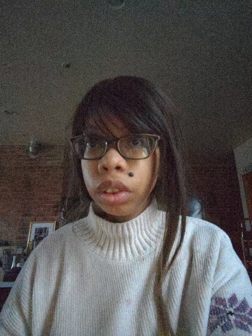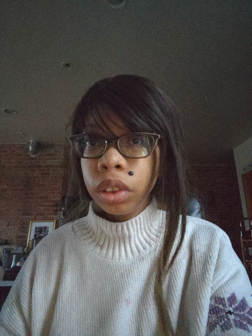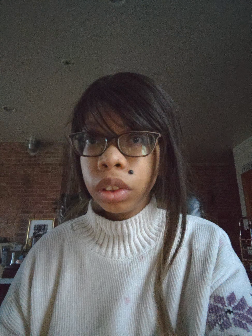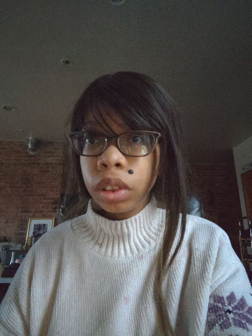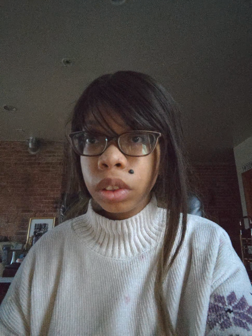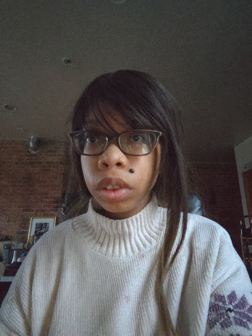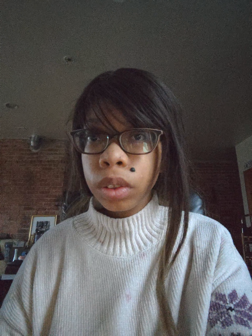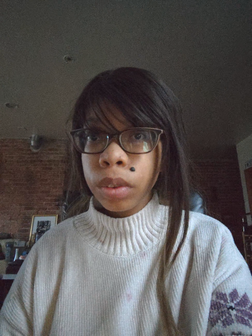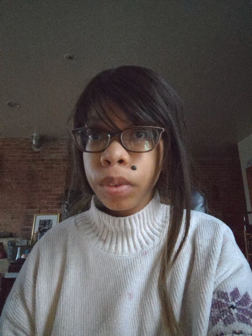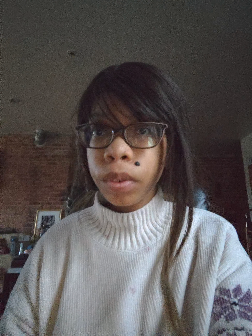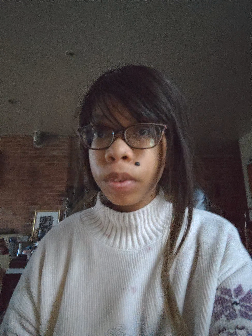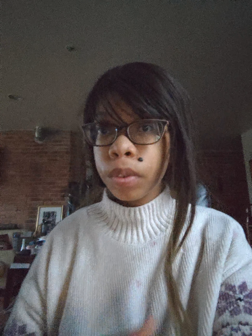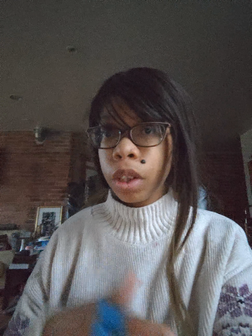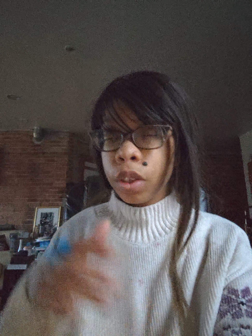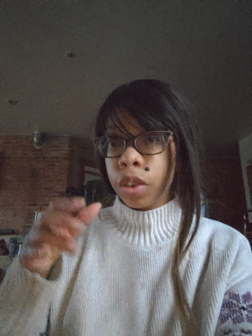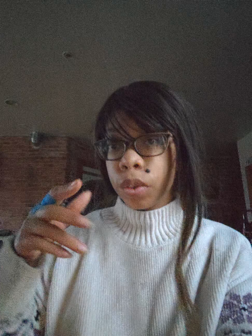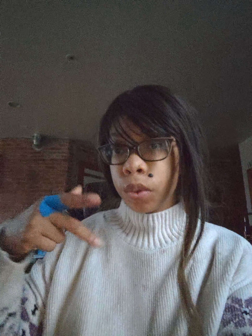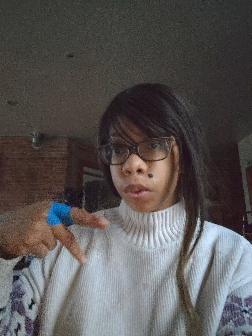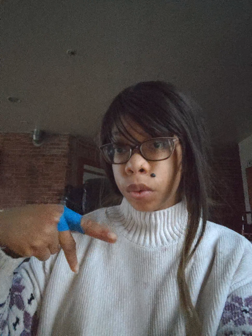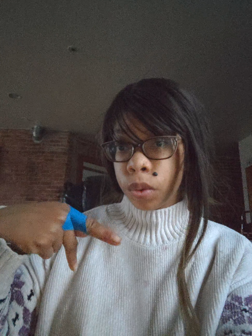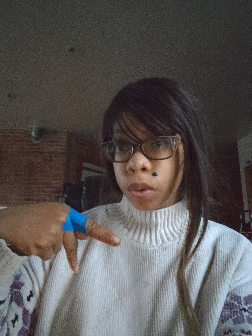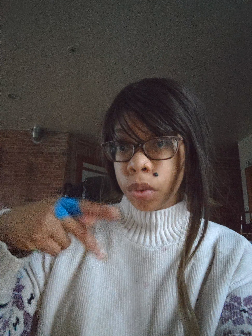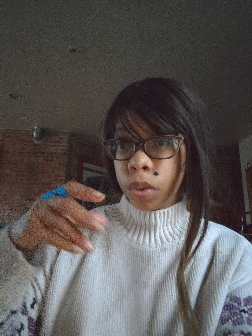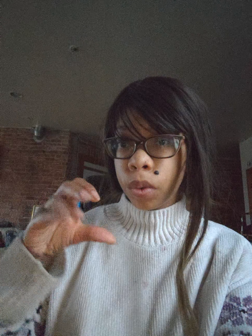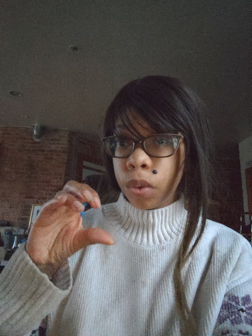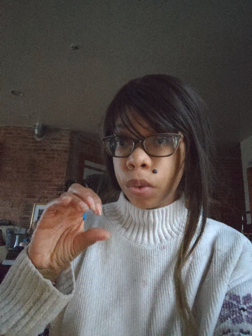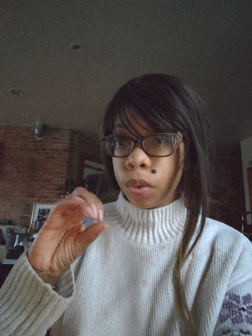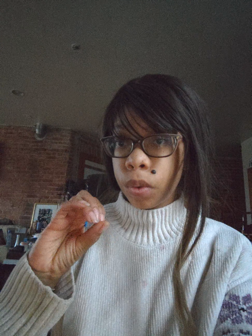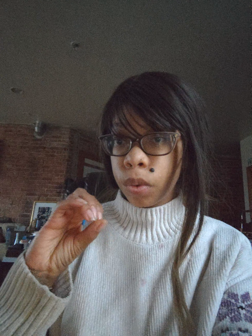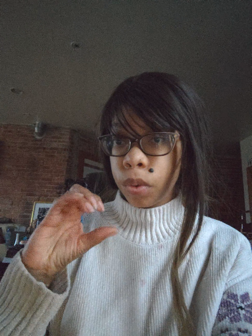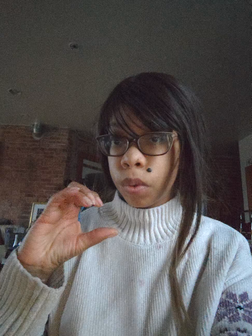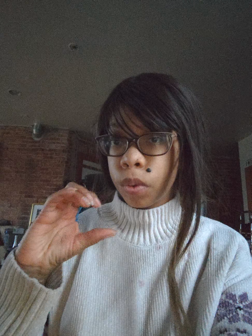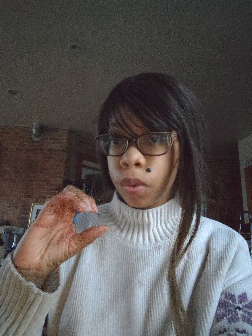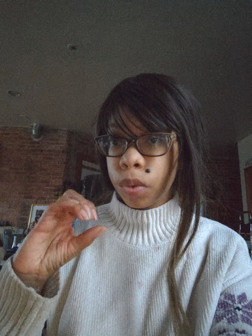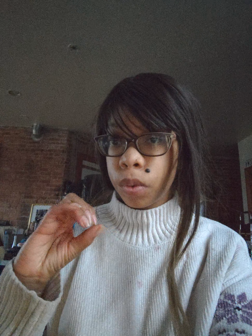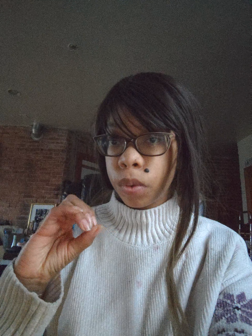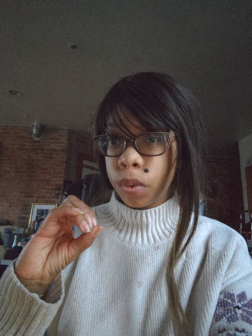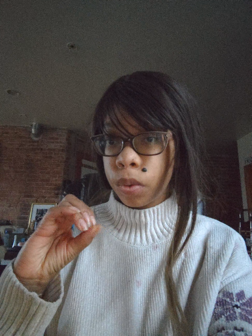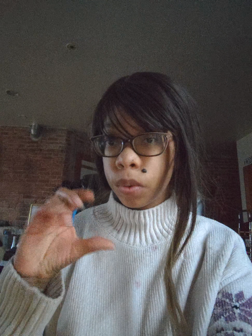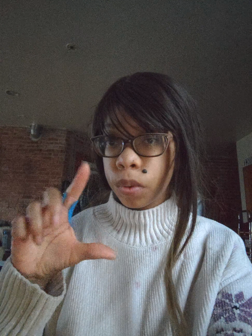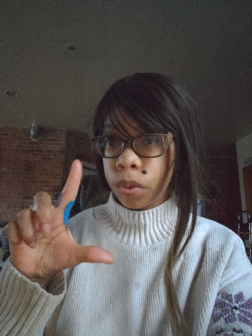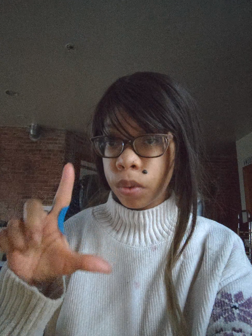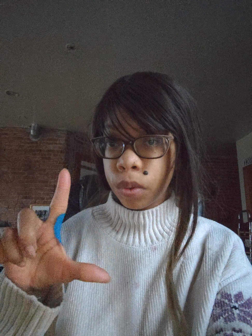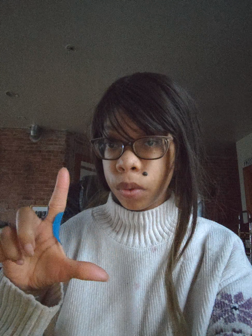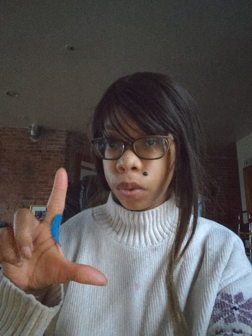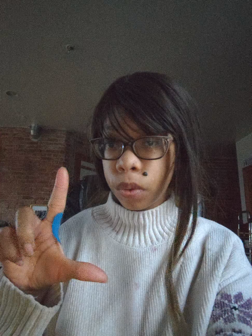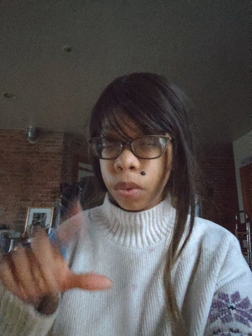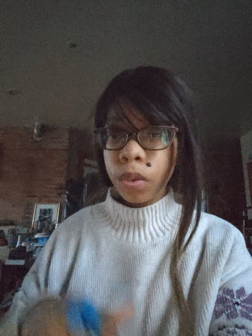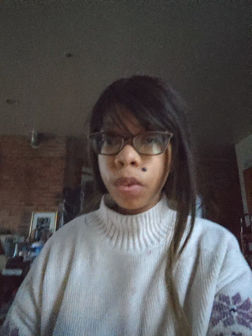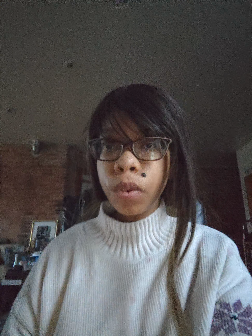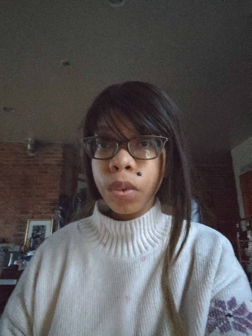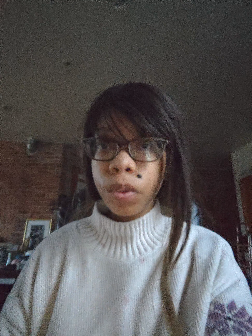pool